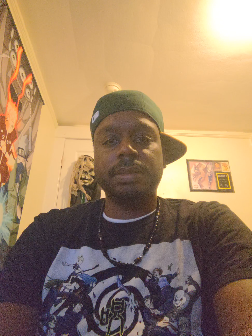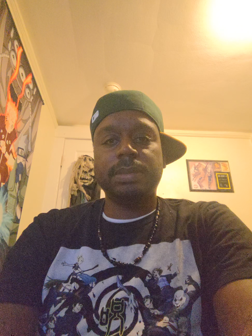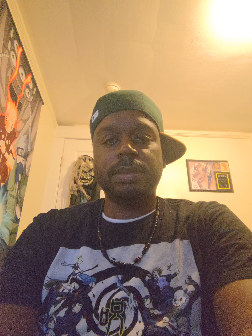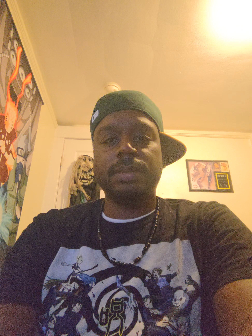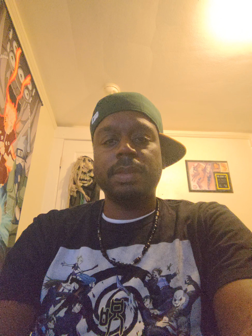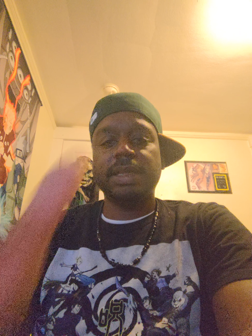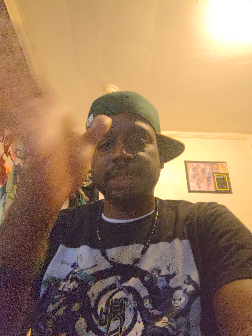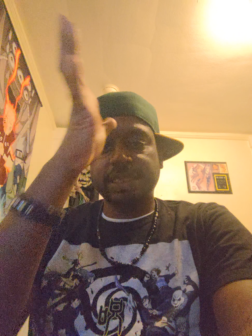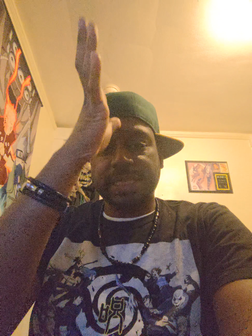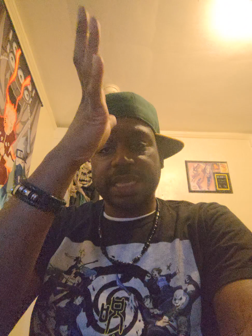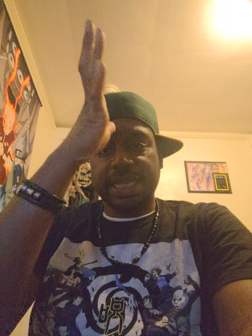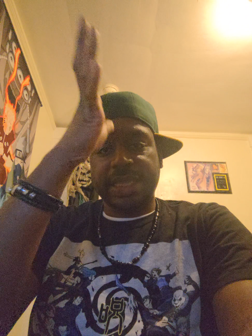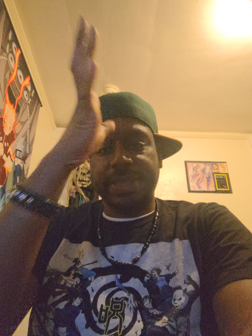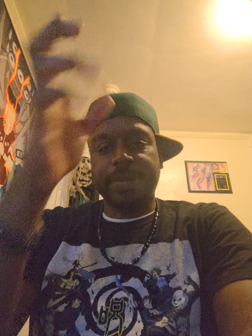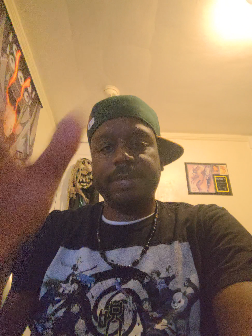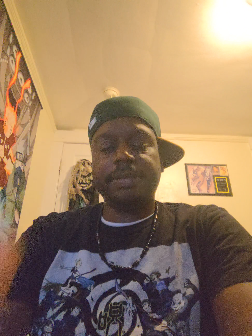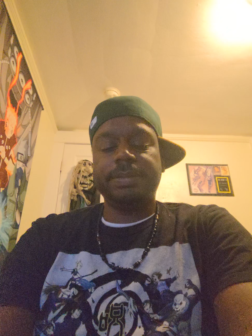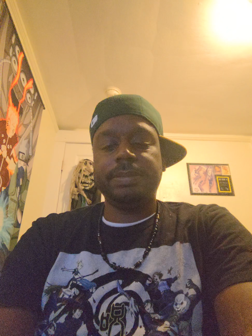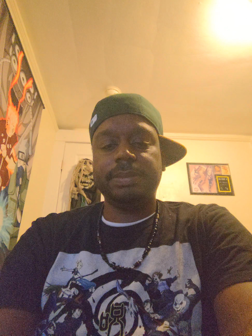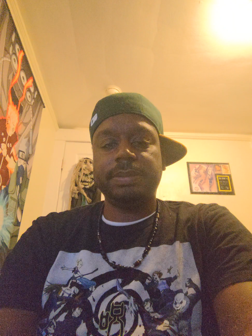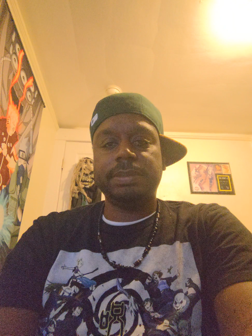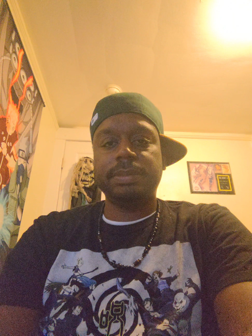dad